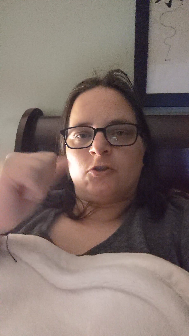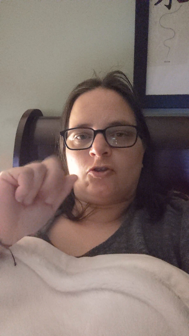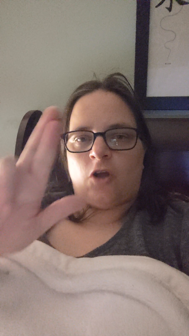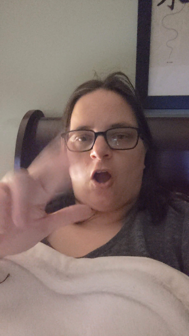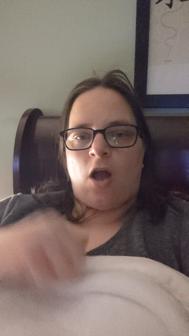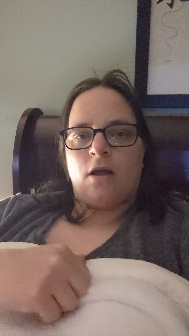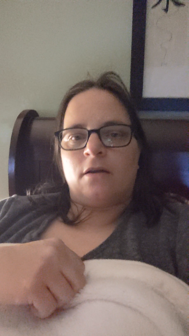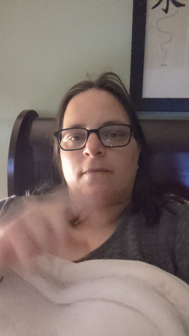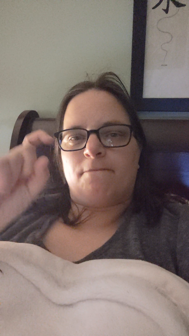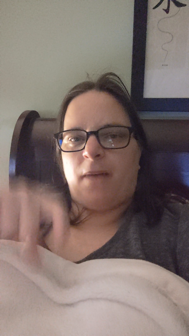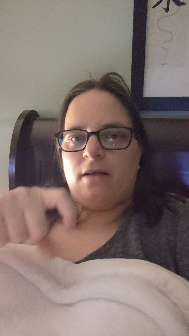must